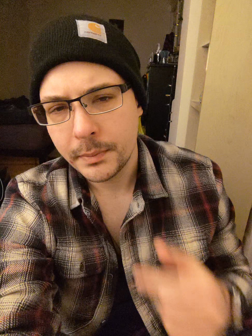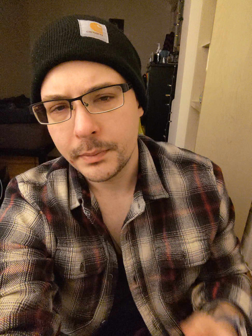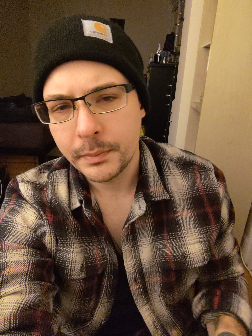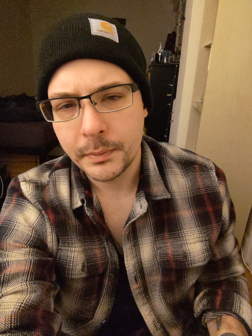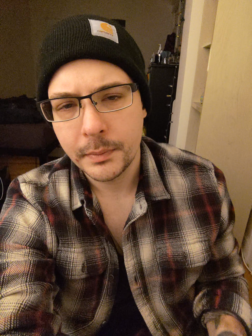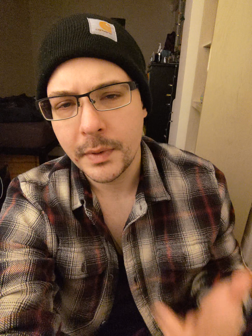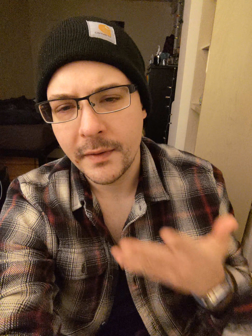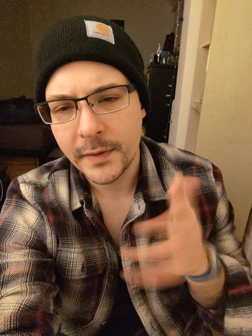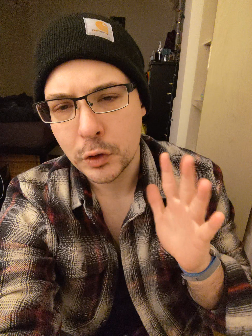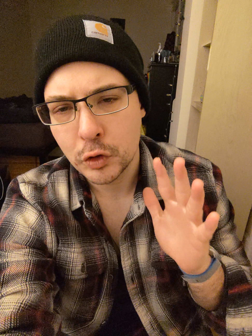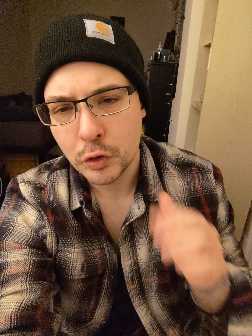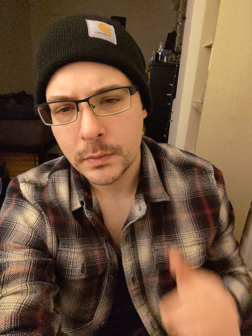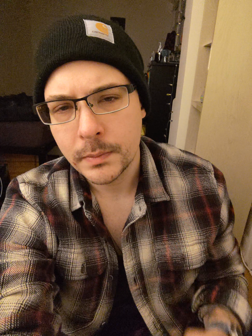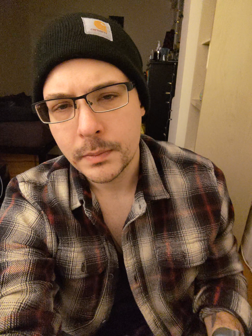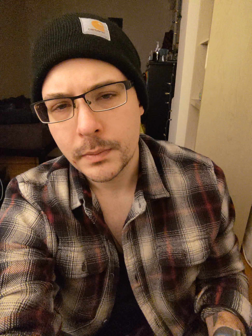finish